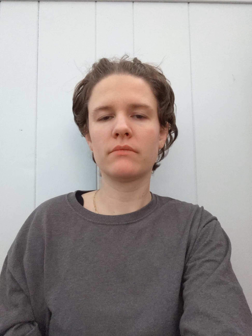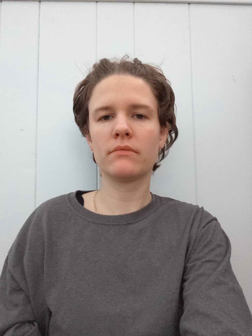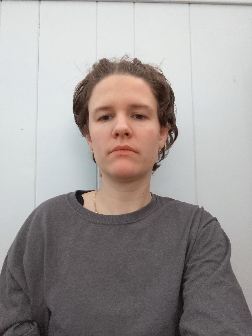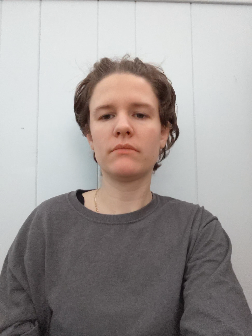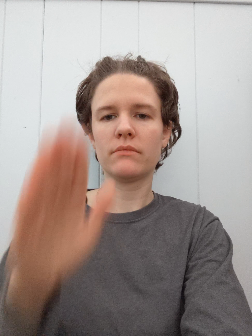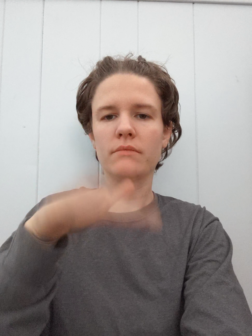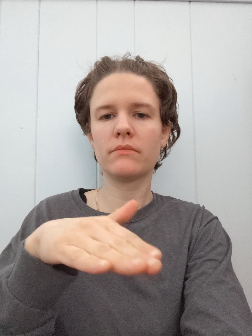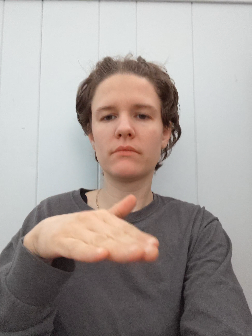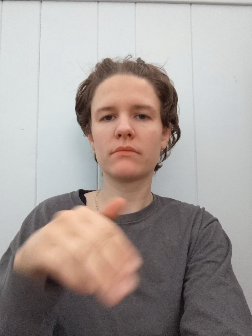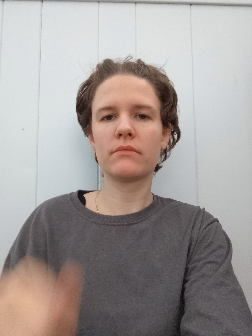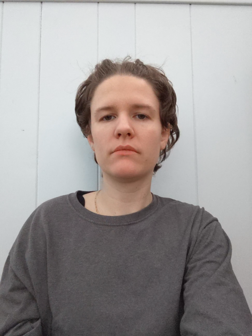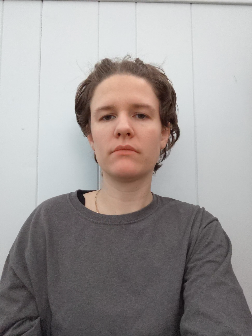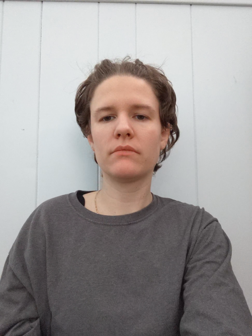on